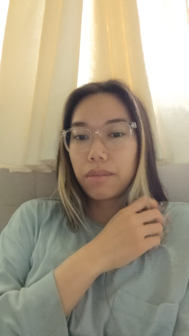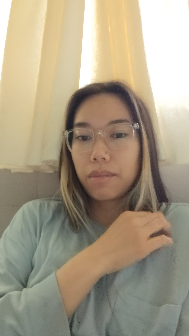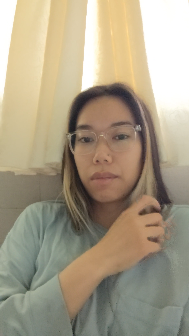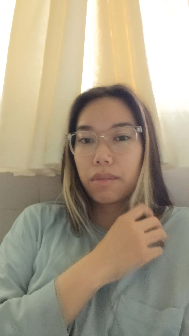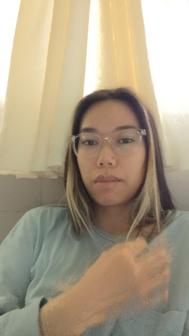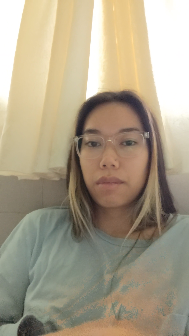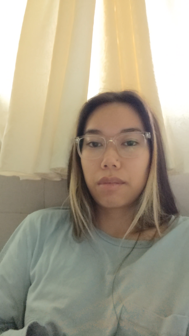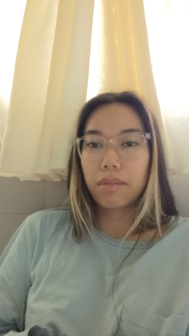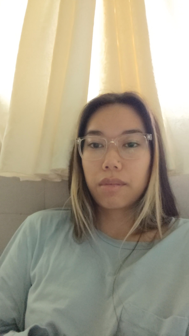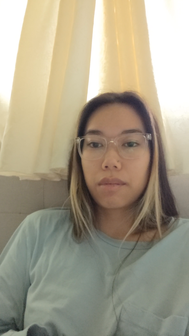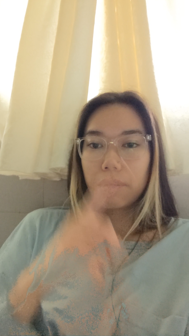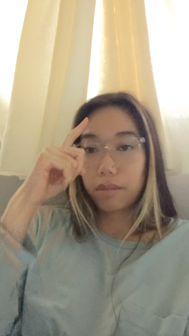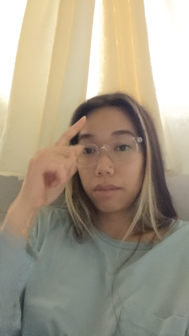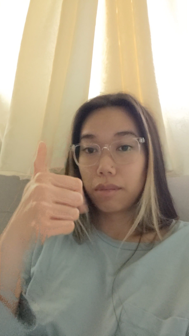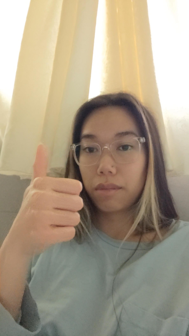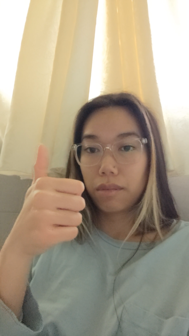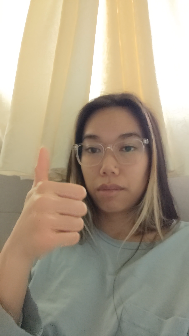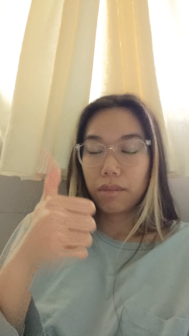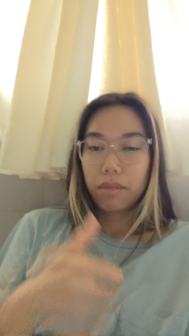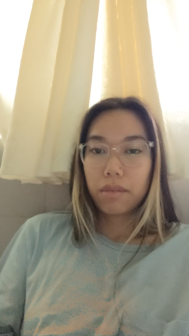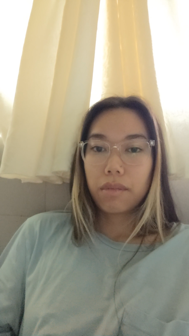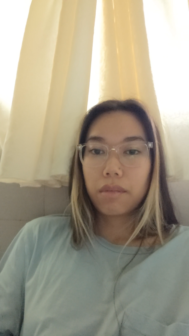dime